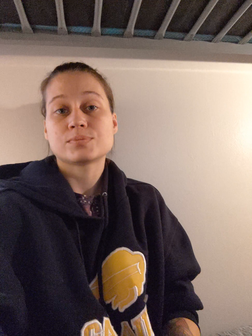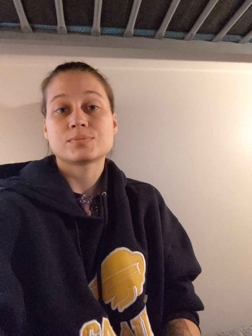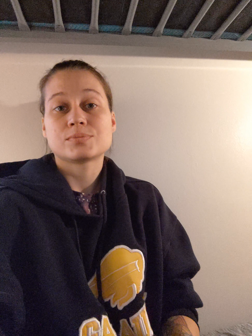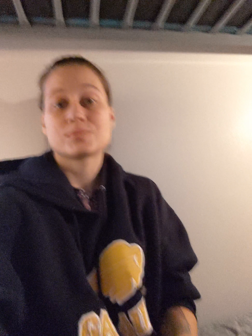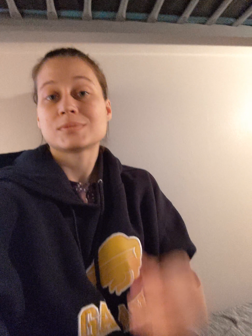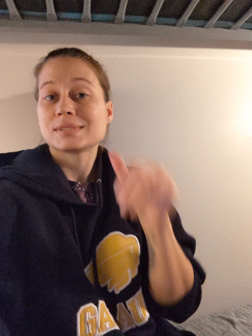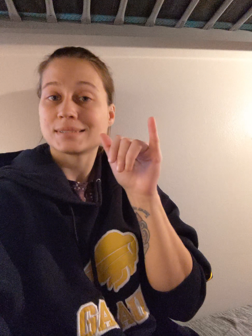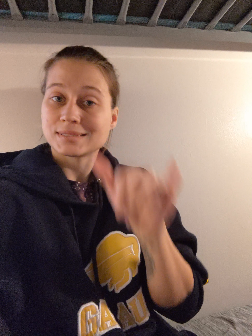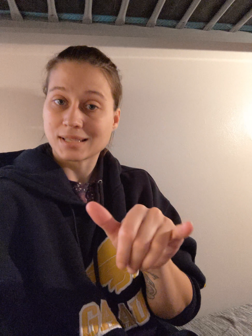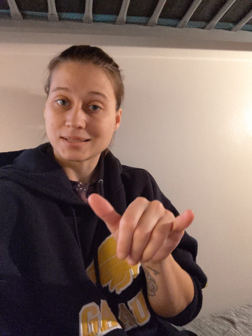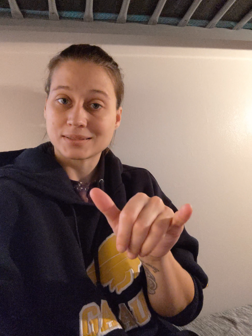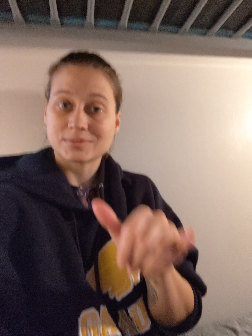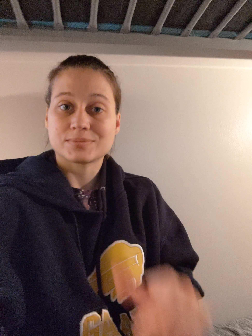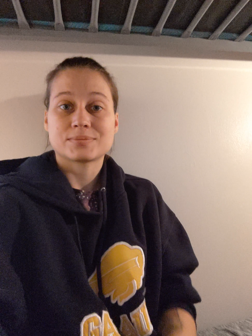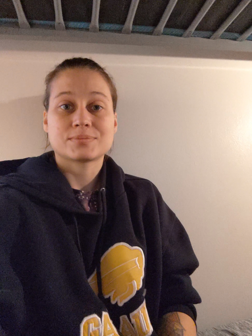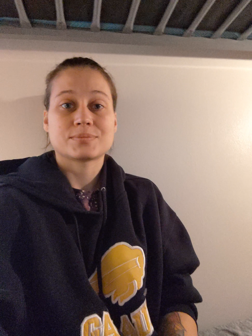stay